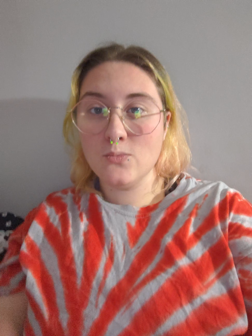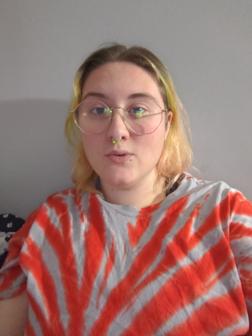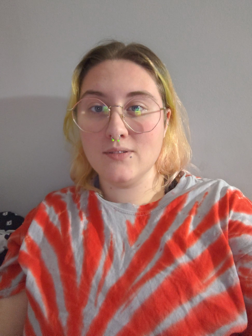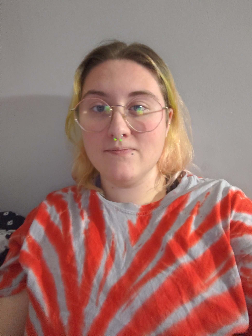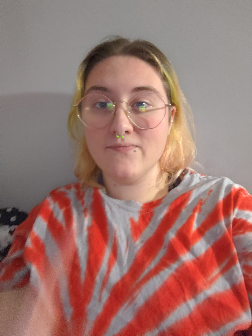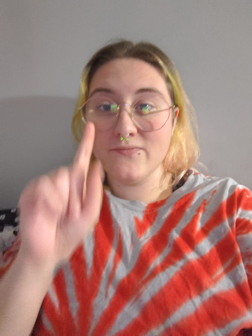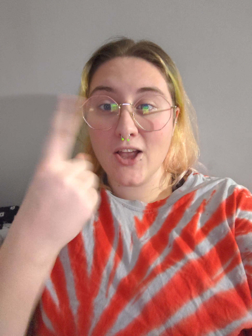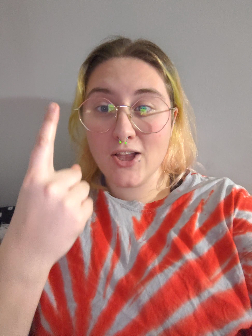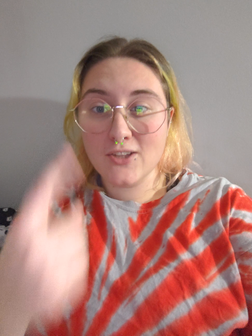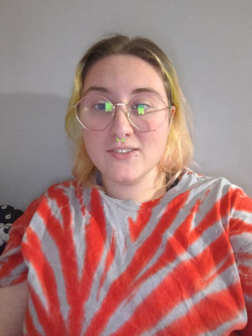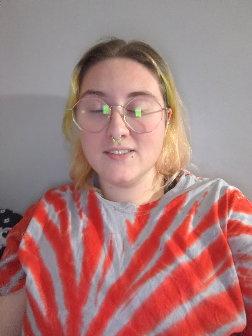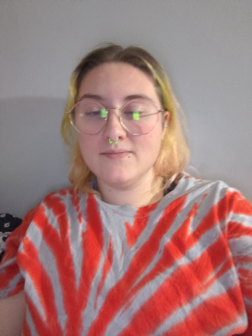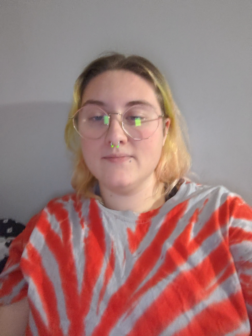first